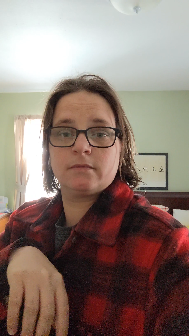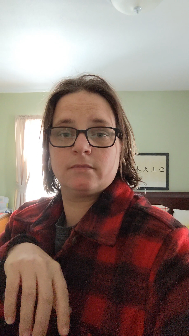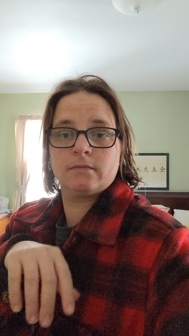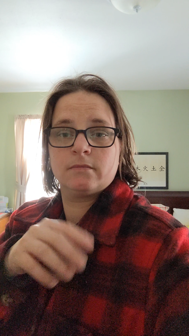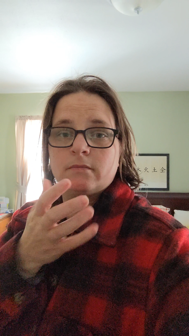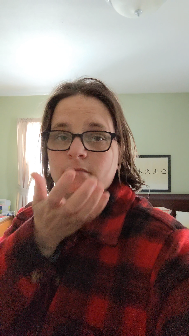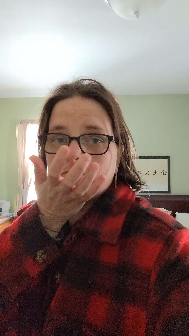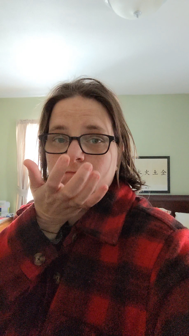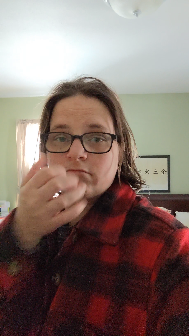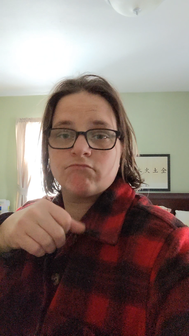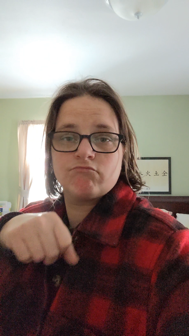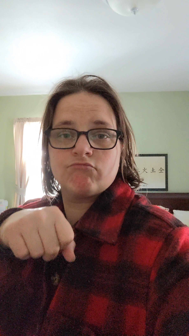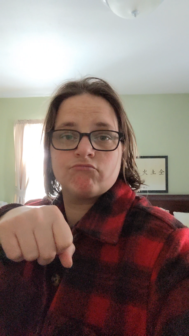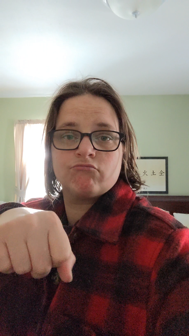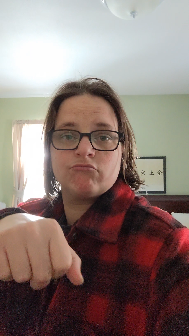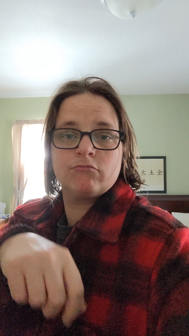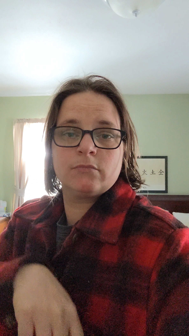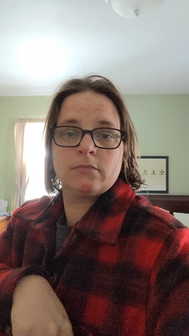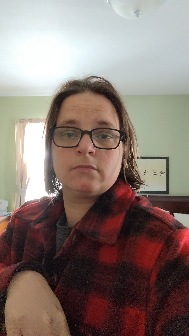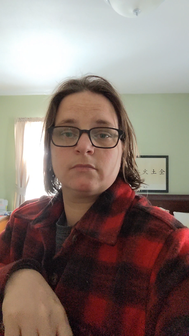lawn mower